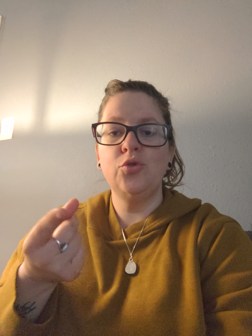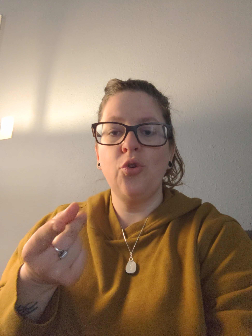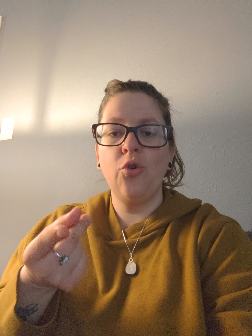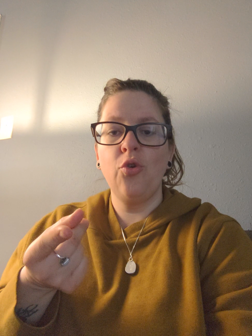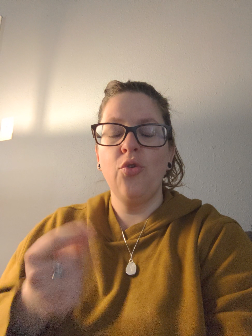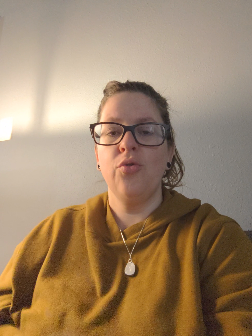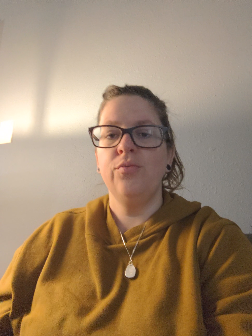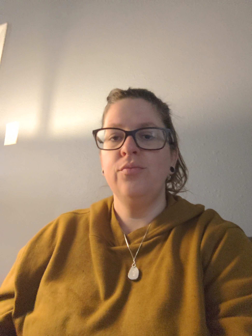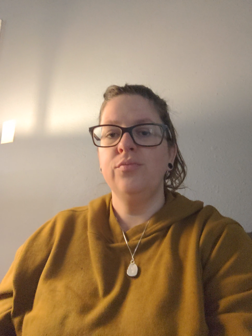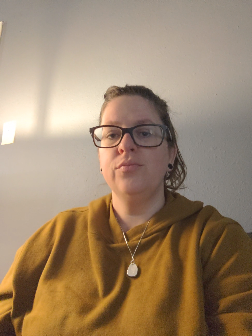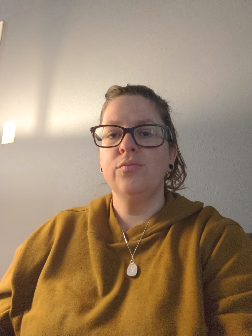dog